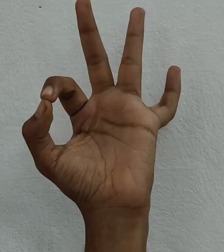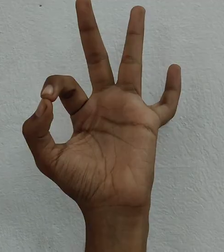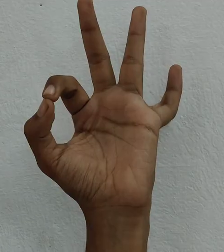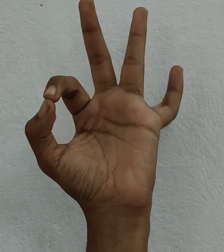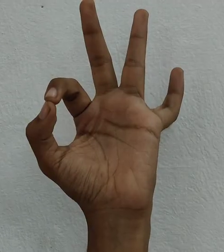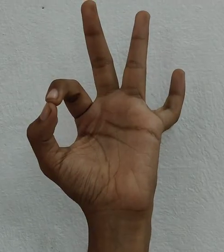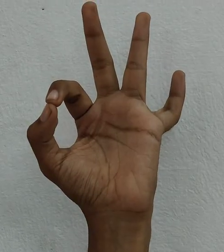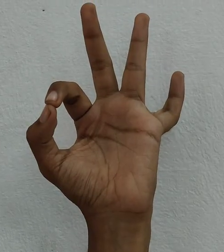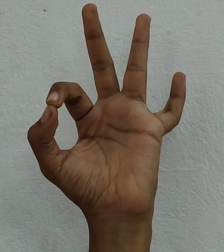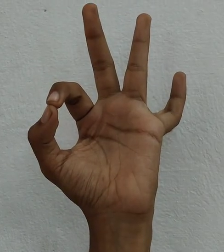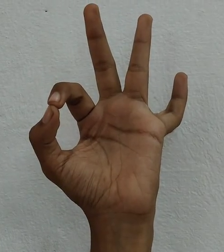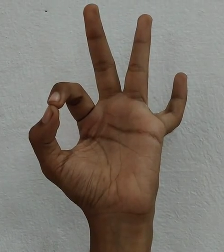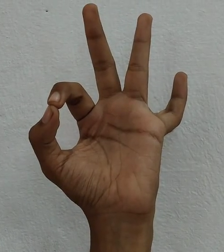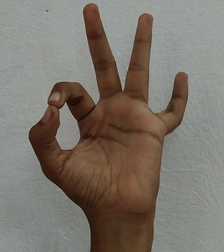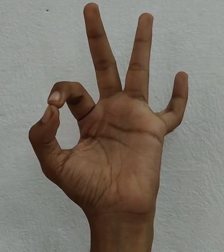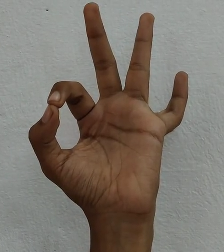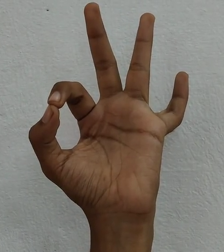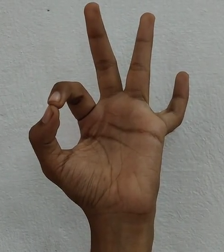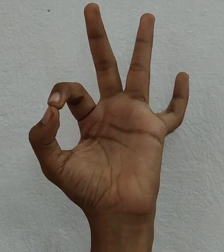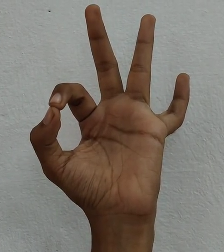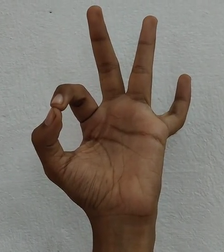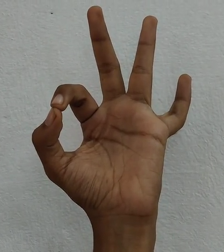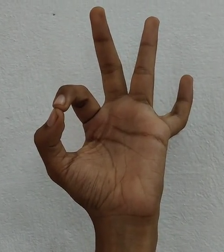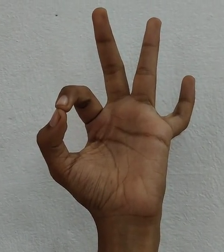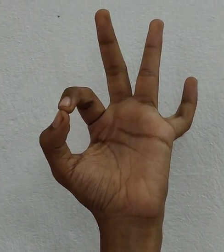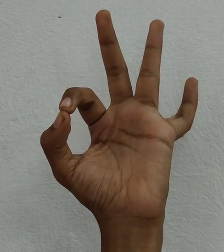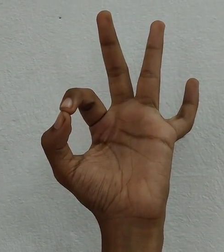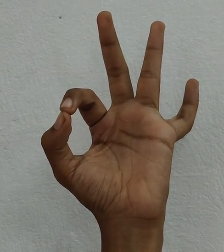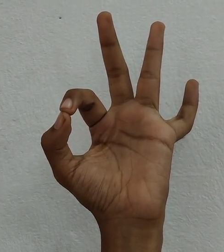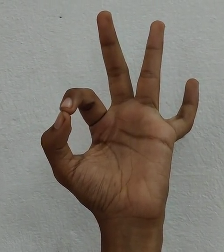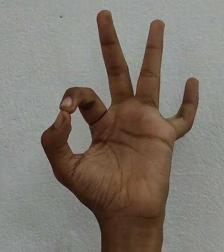ഒ